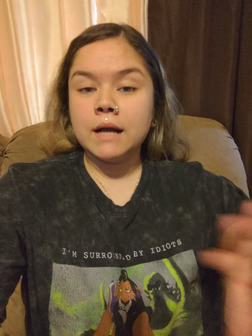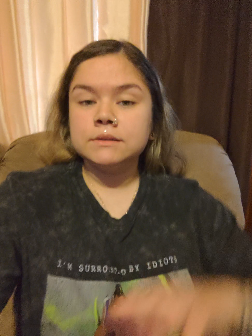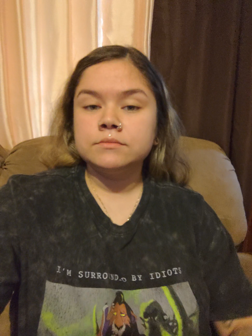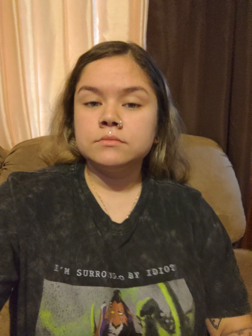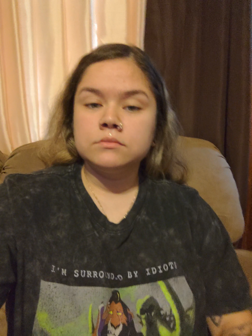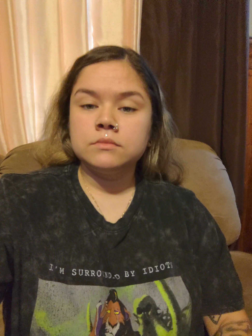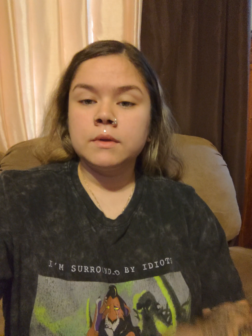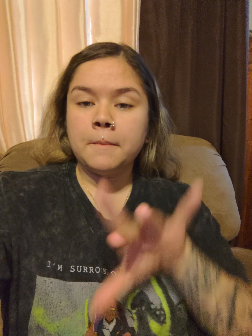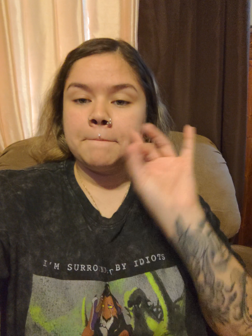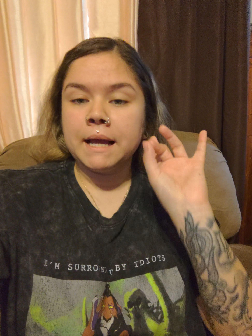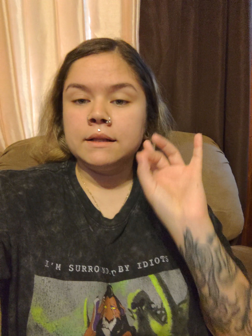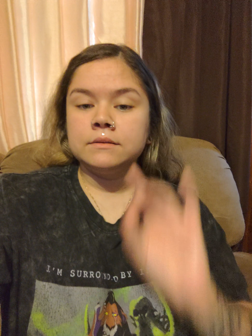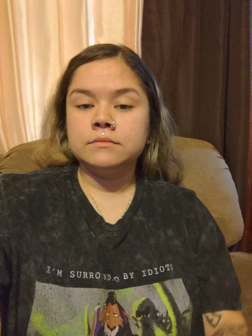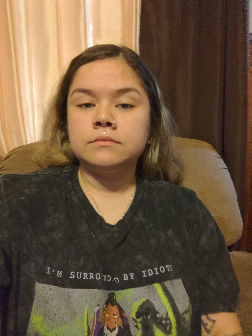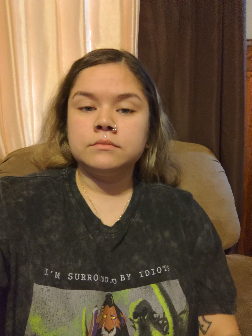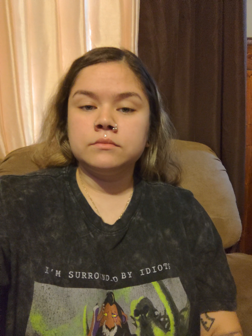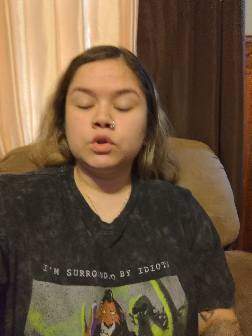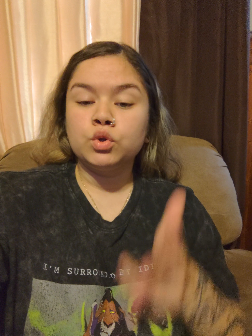pick